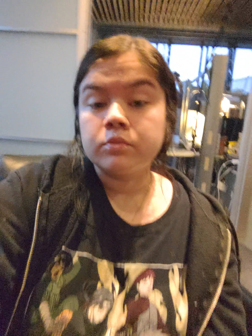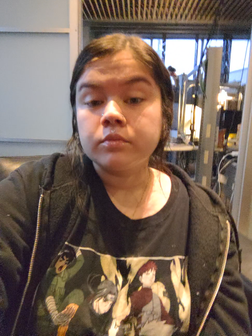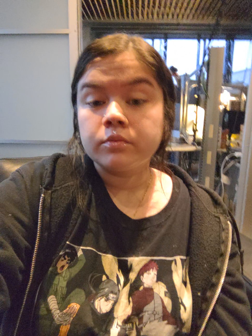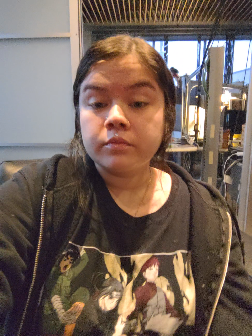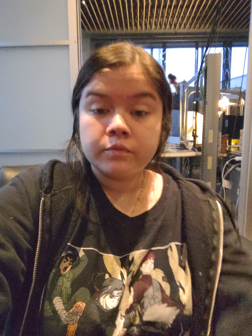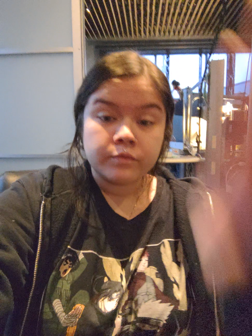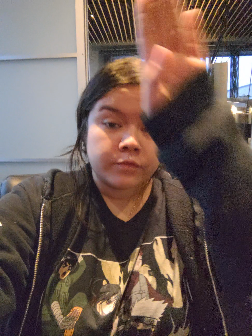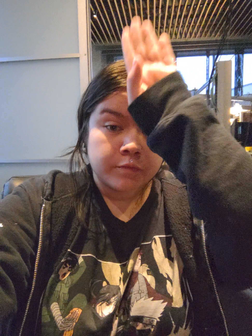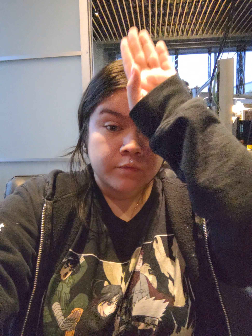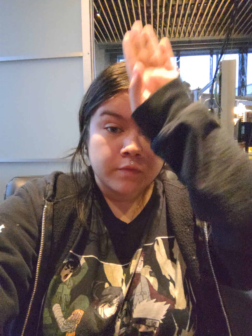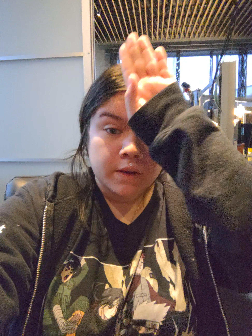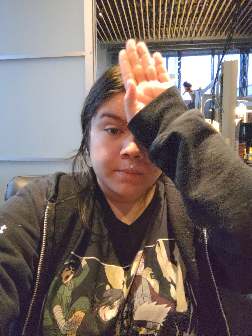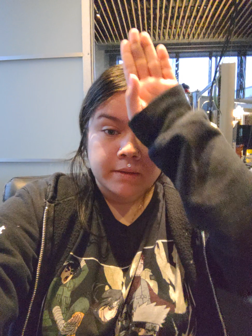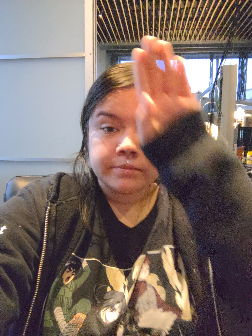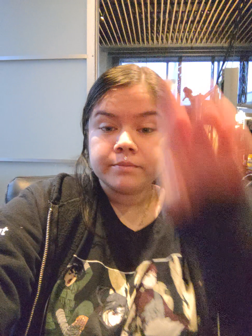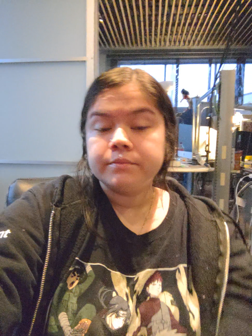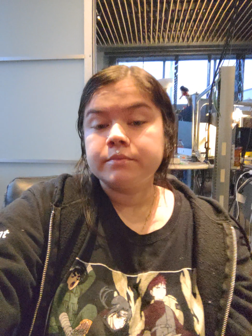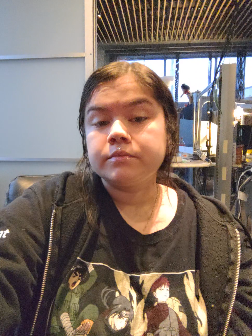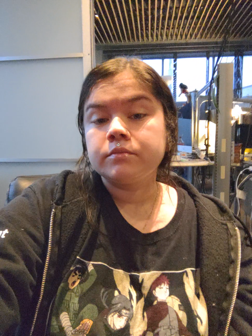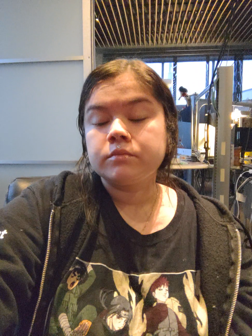fireman